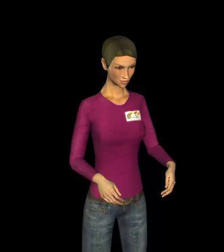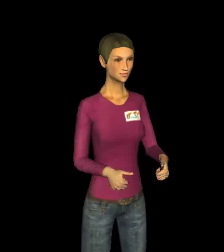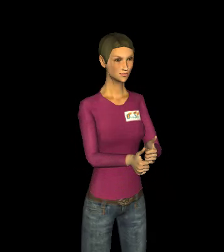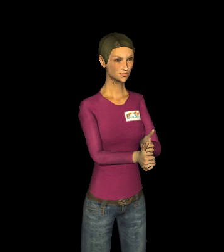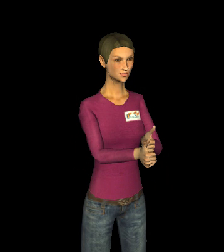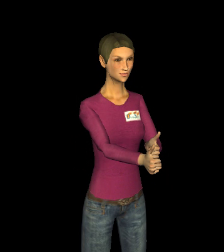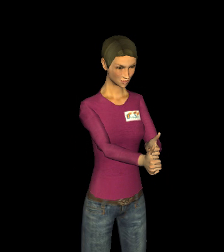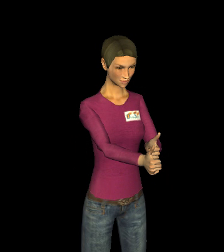يتابع